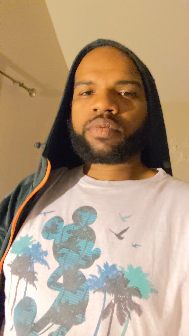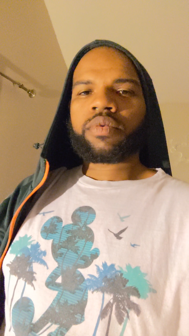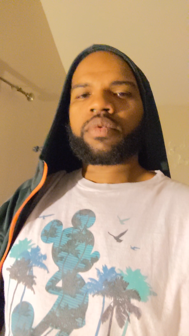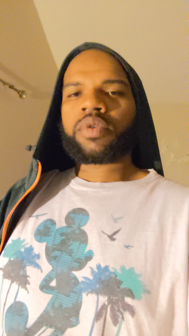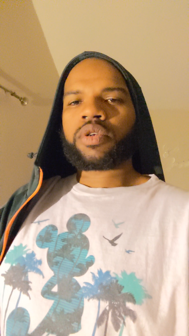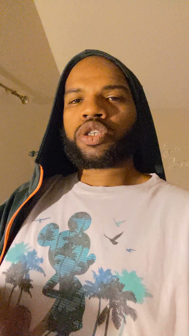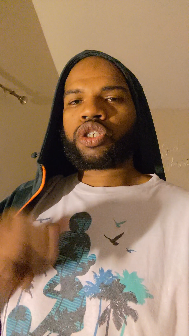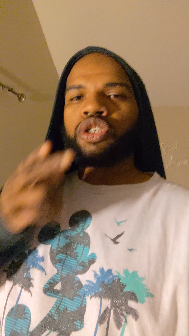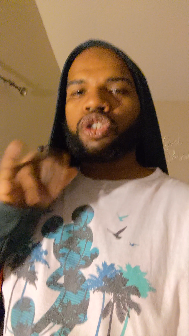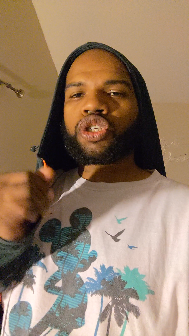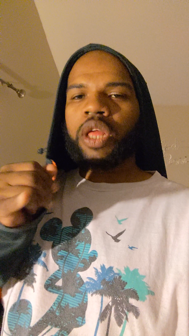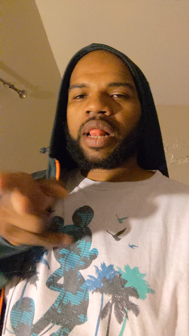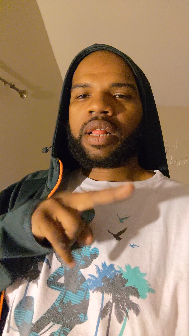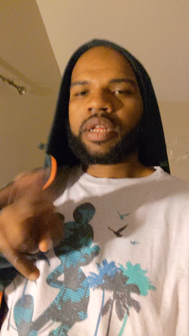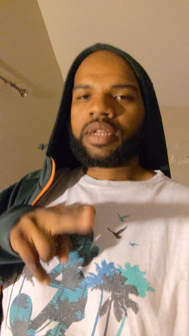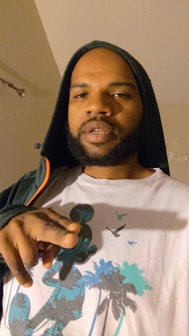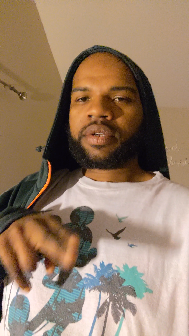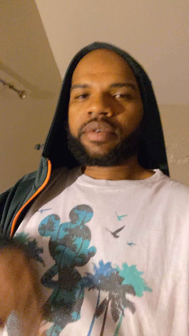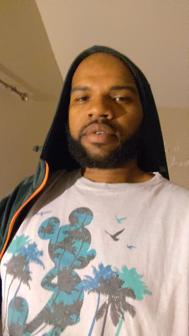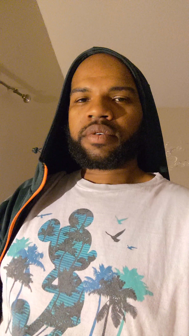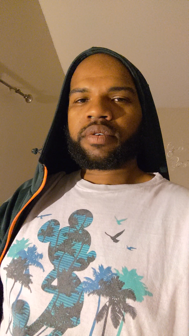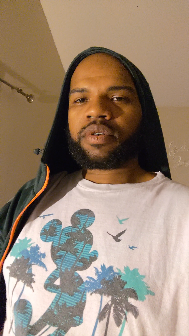jelly